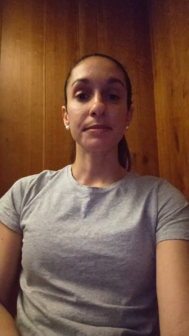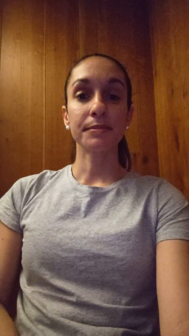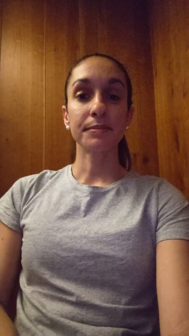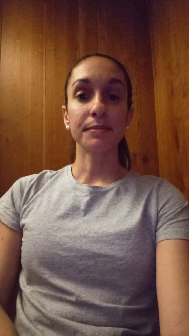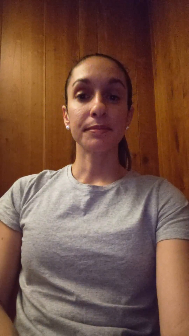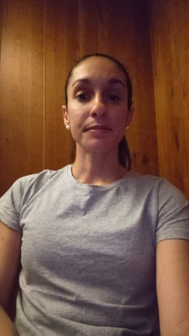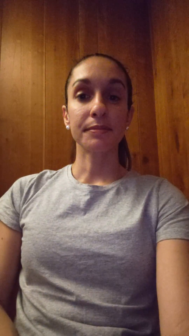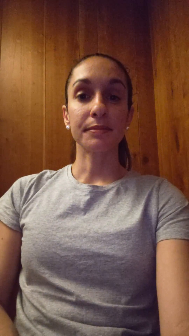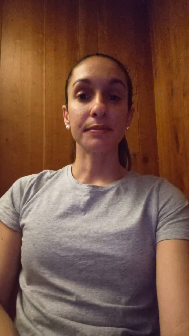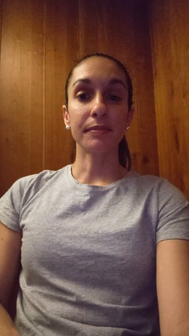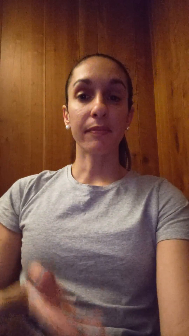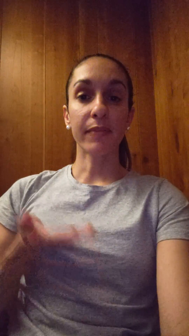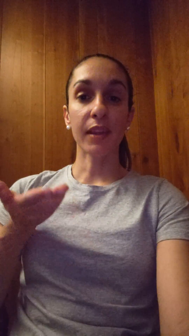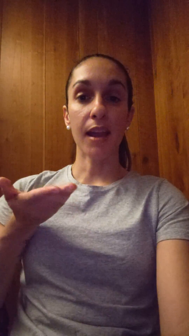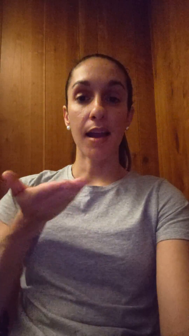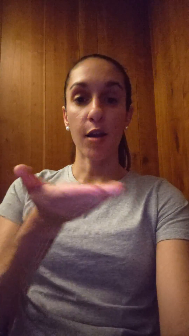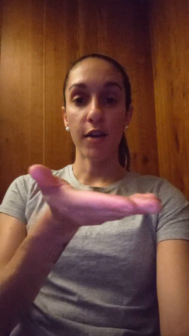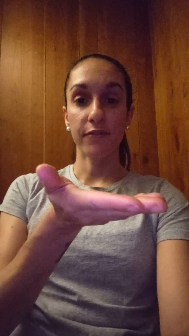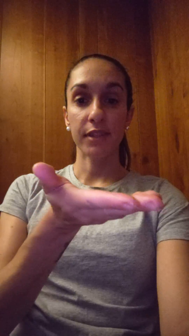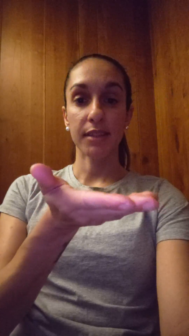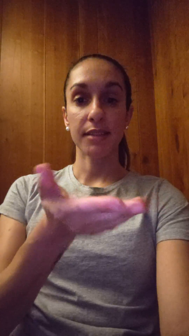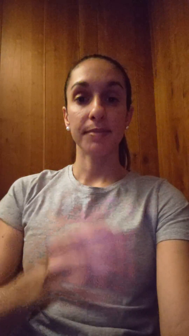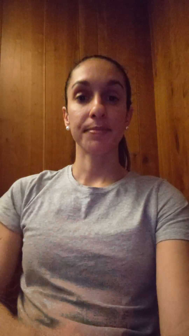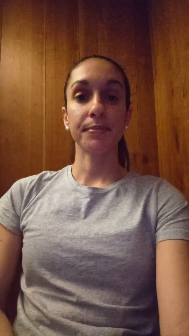oven